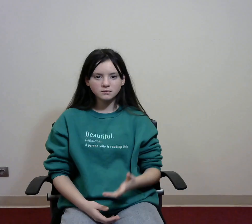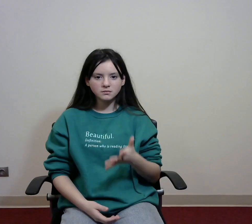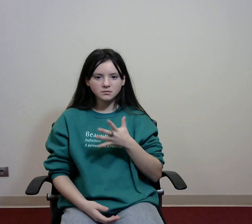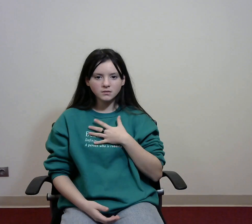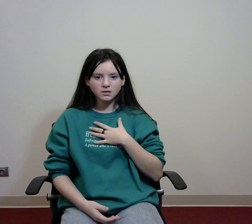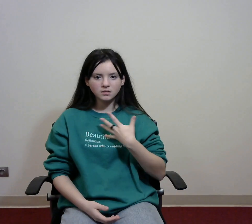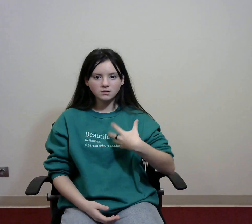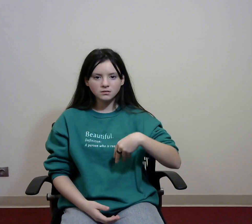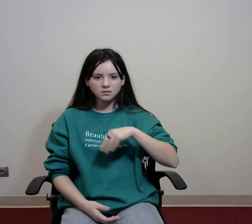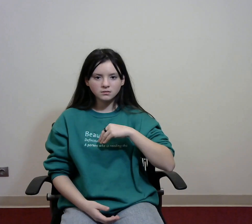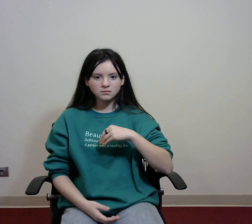biz